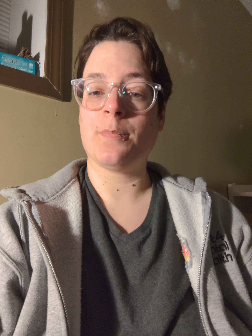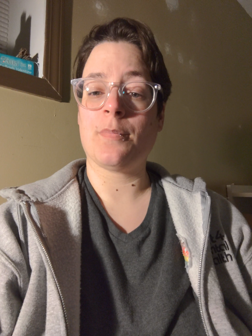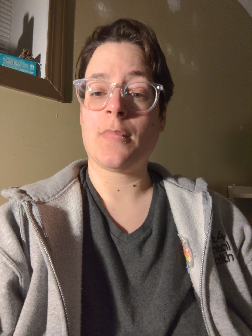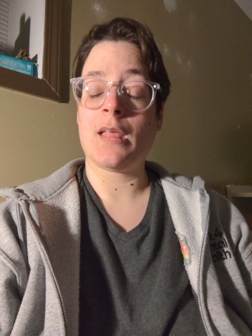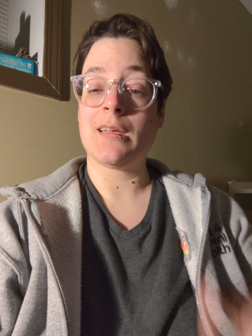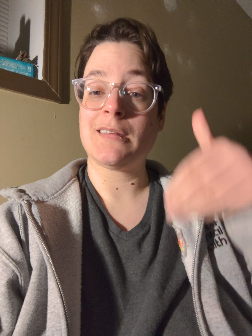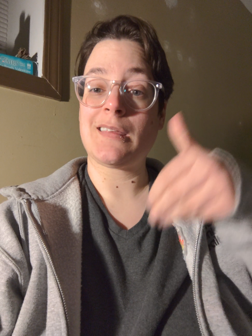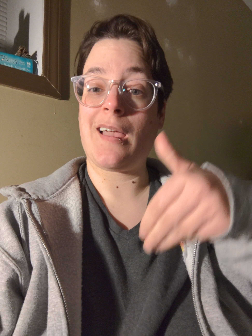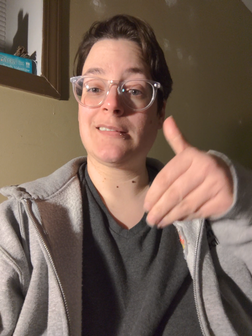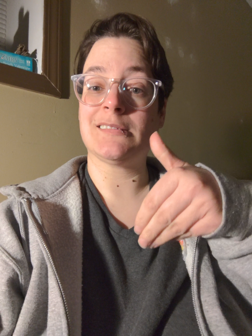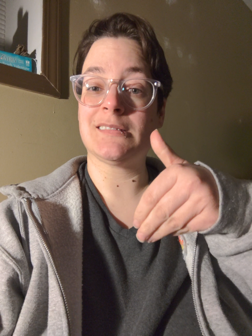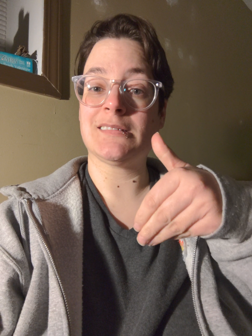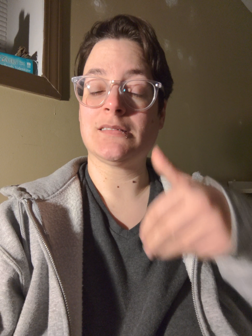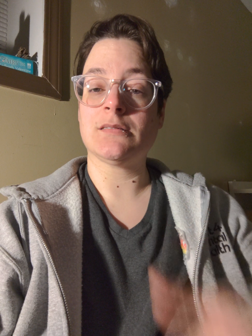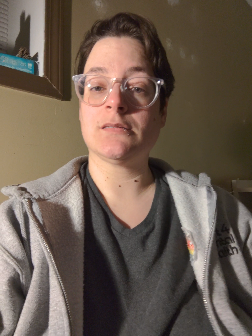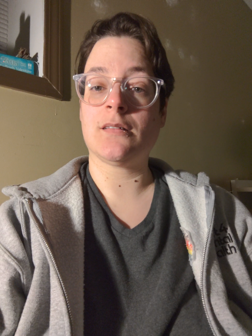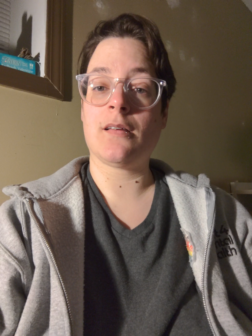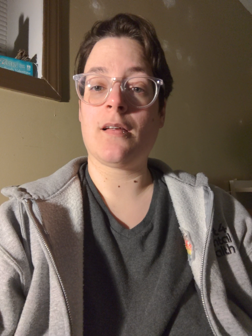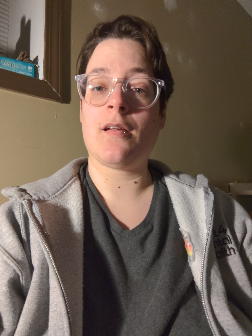night